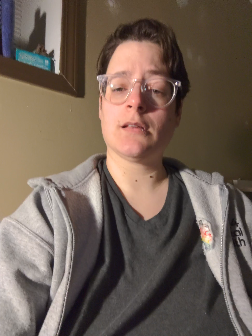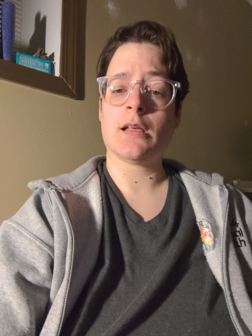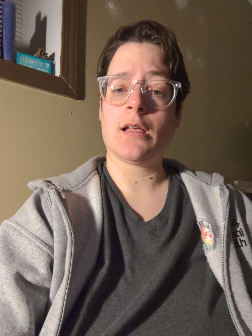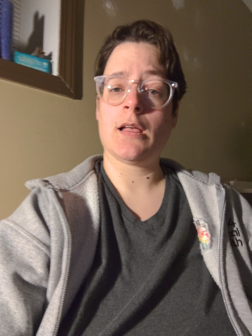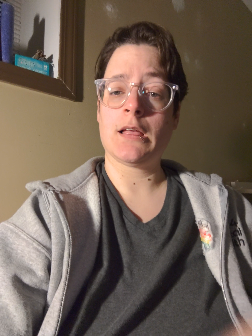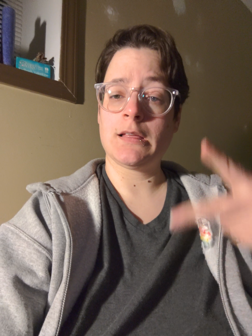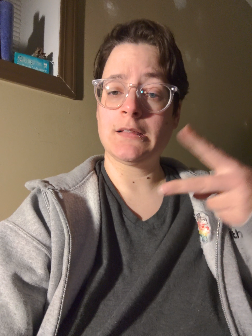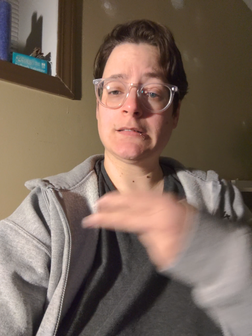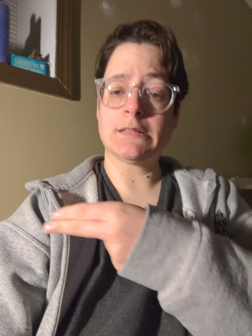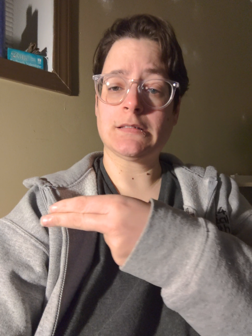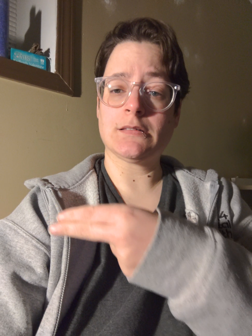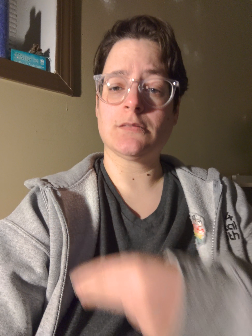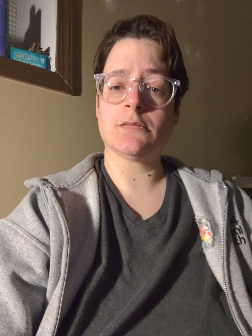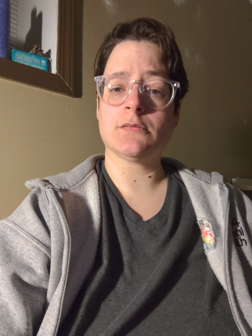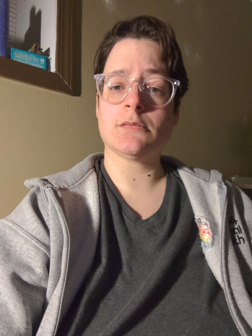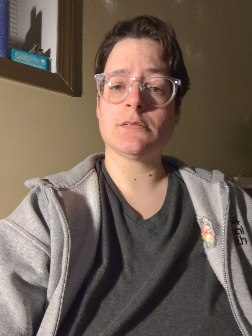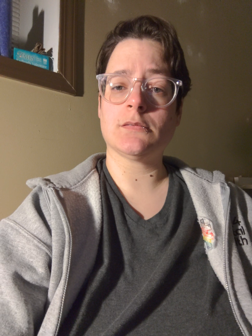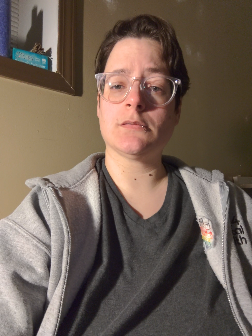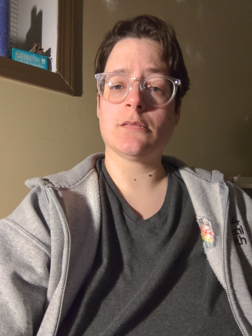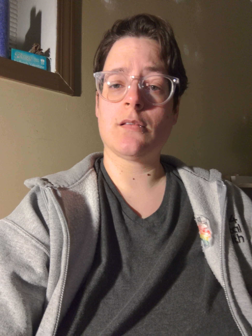cut